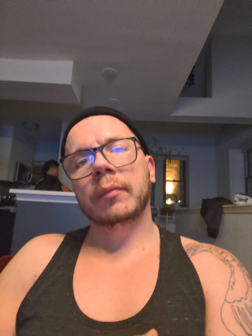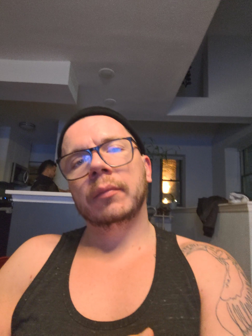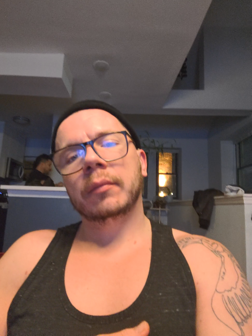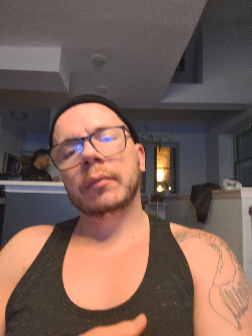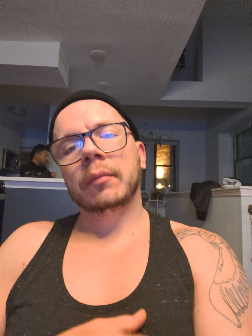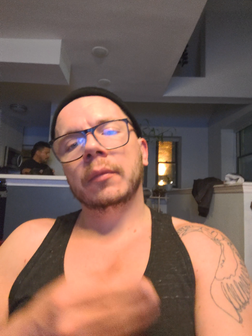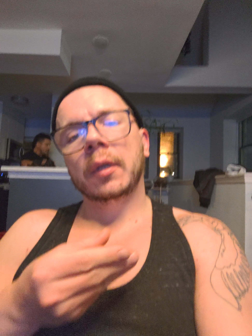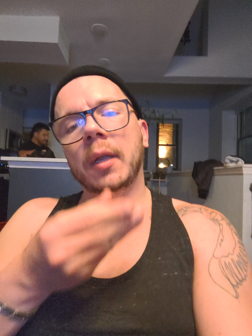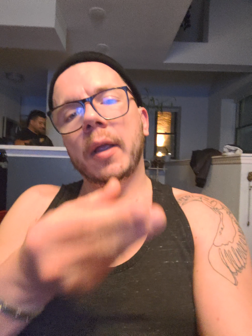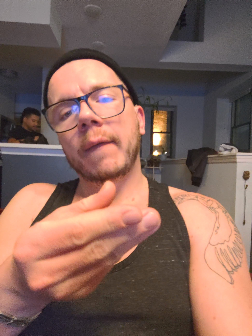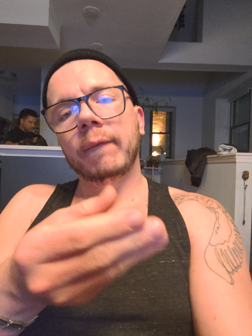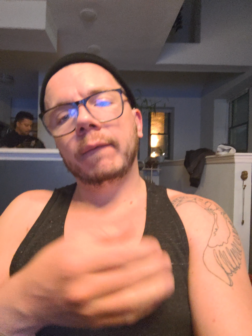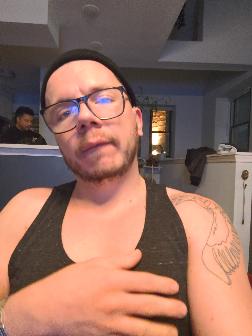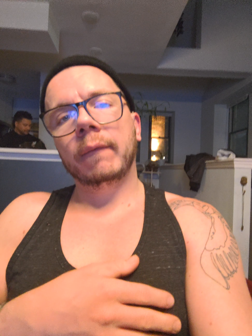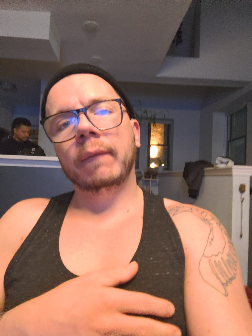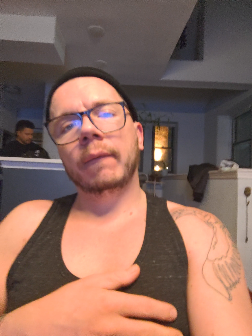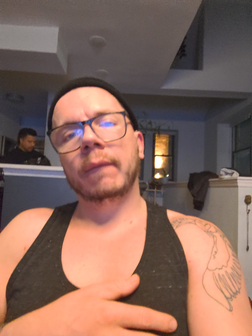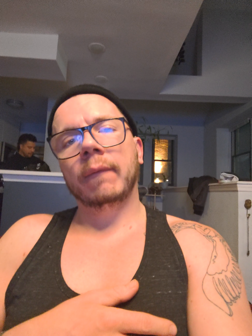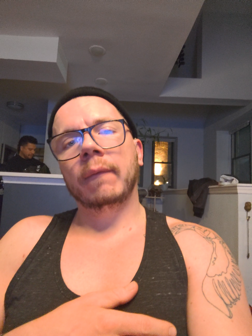give